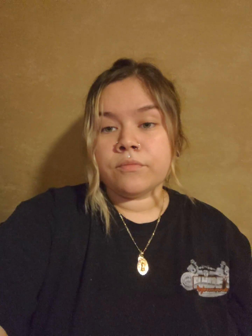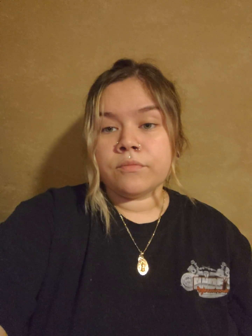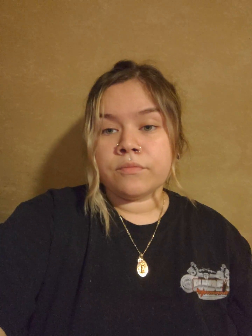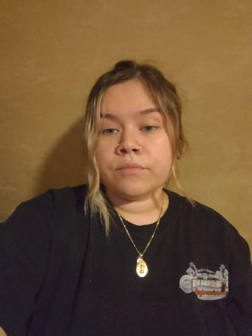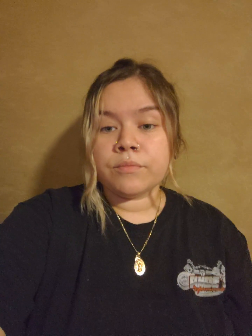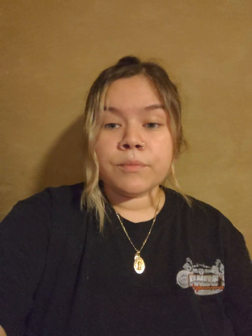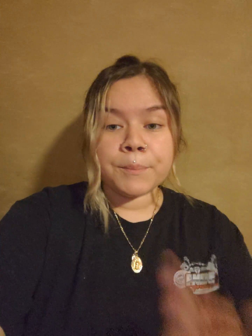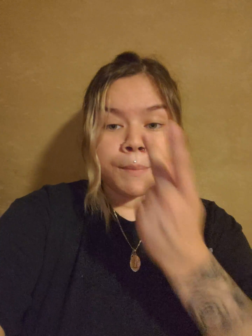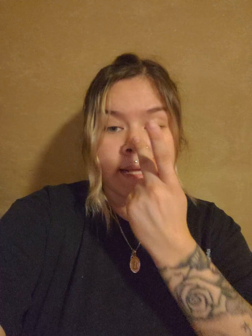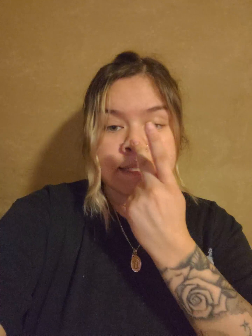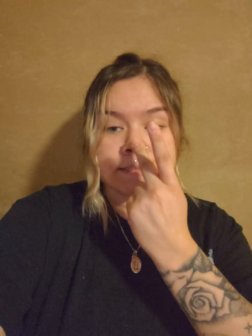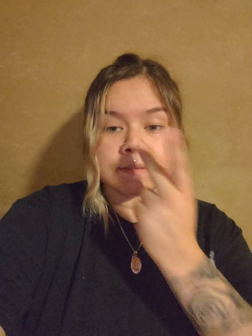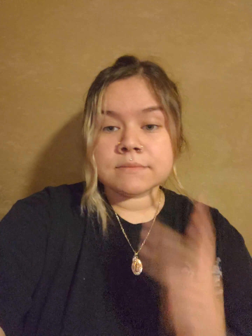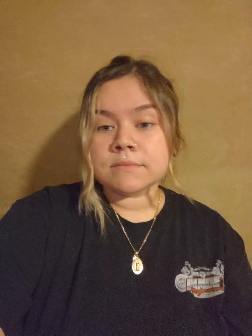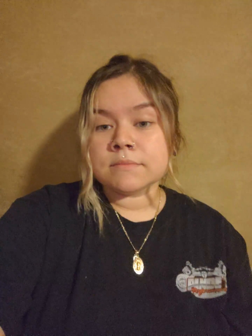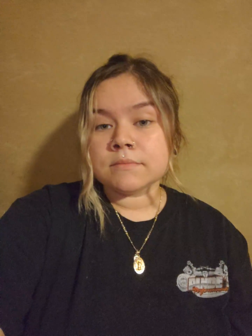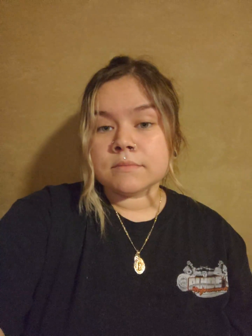penis